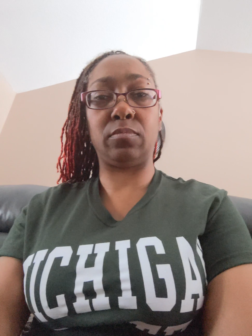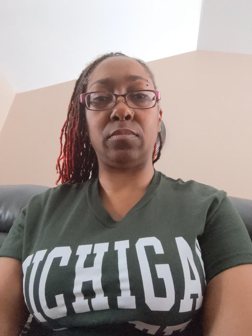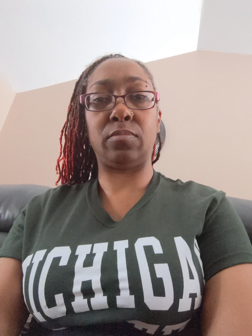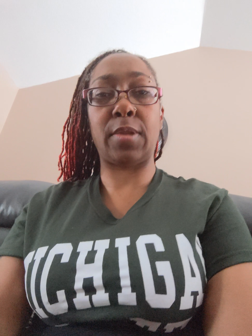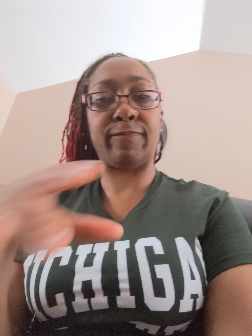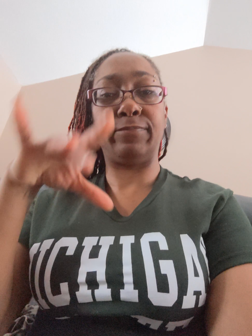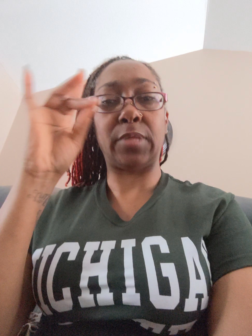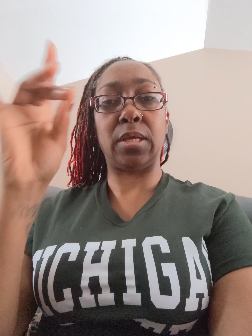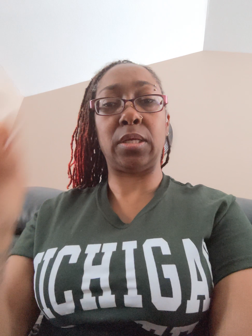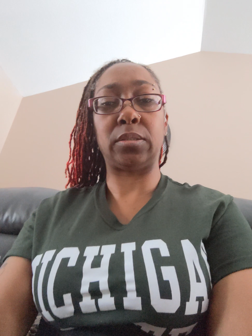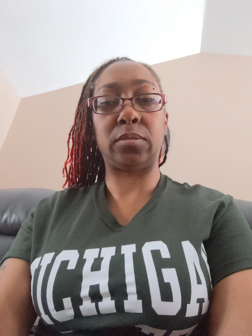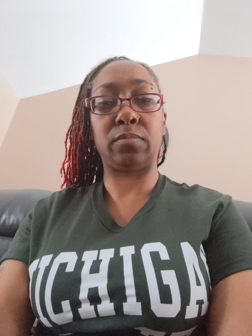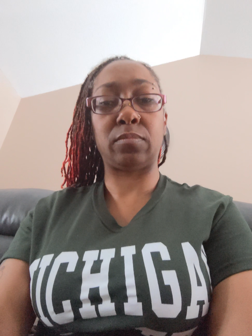find